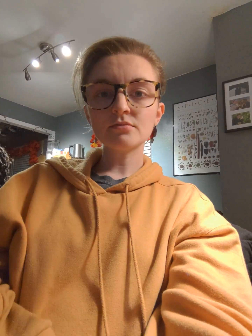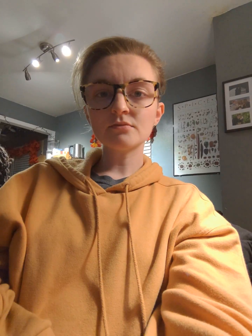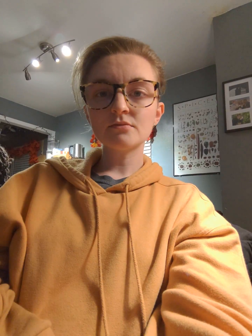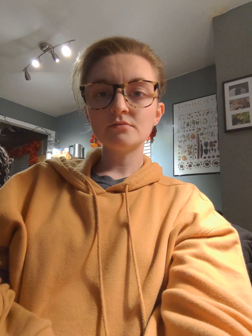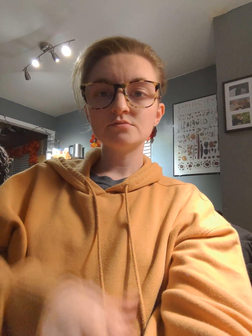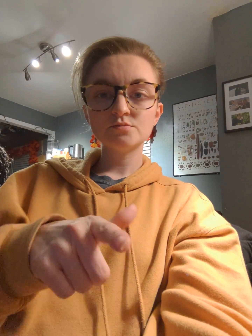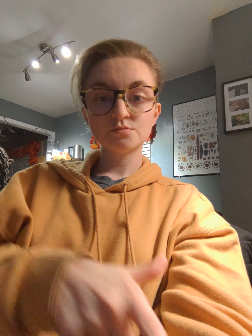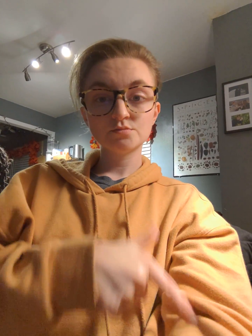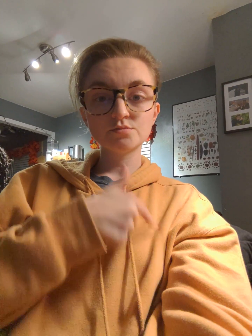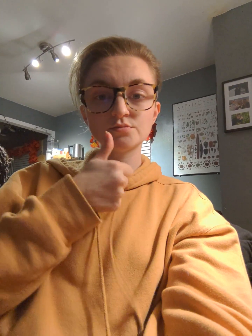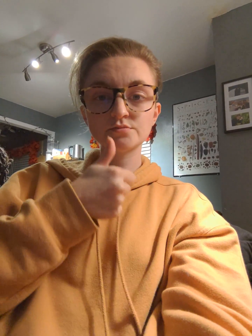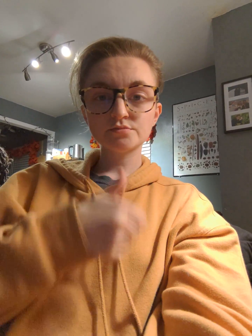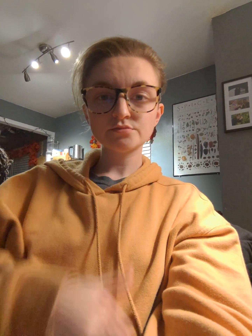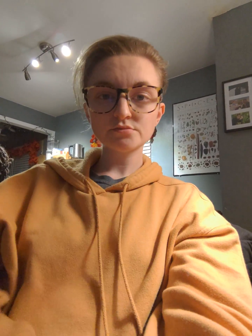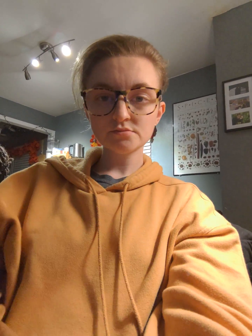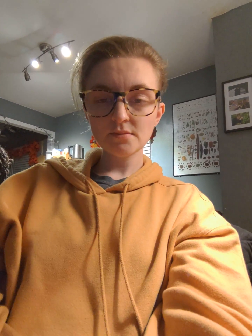long